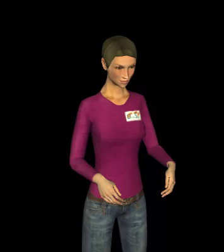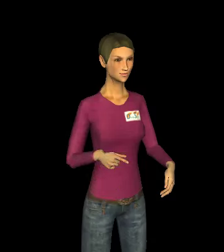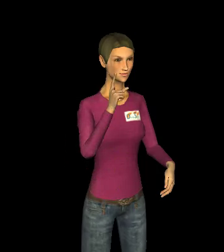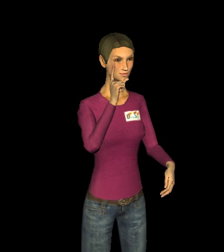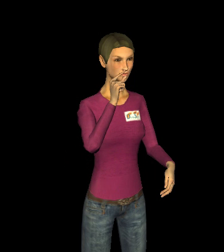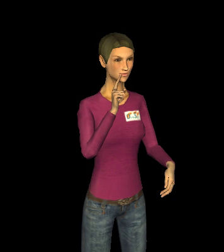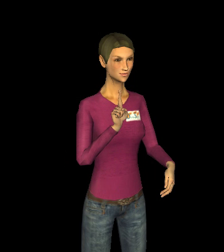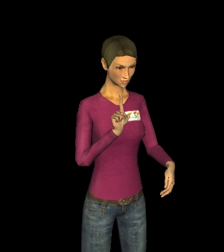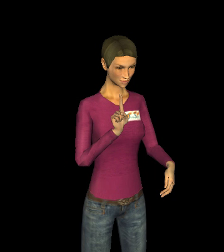والدين